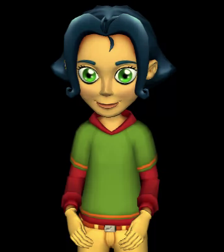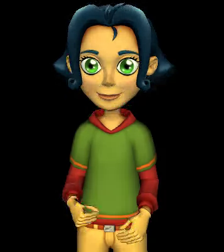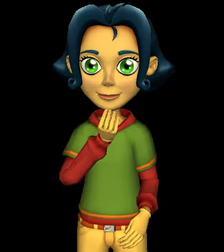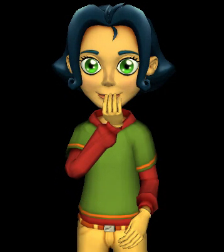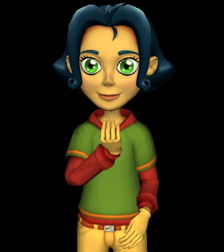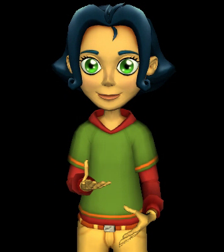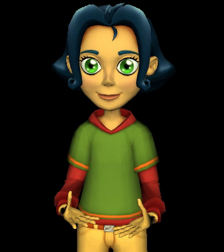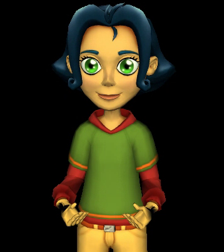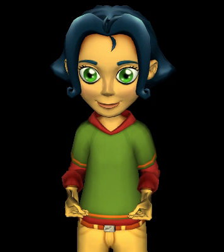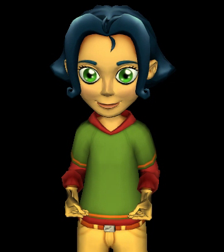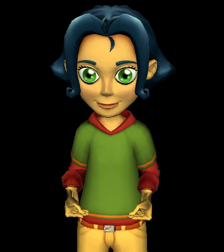مرحبا